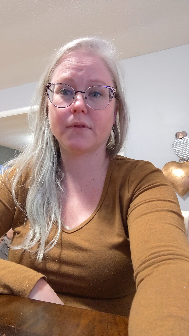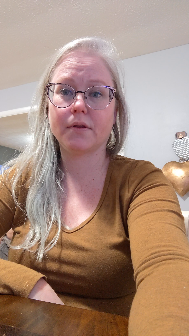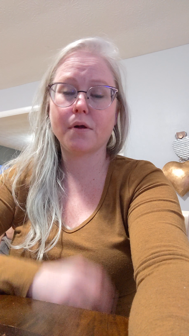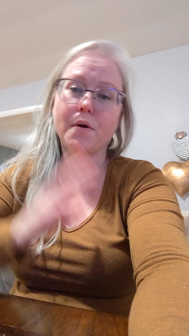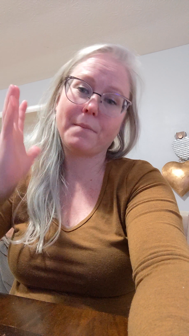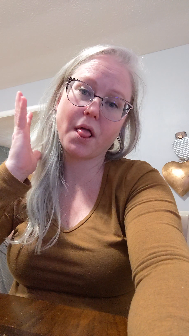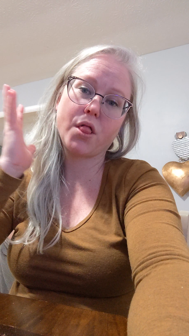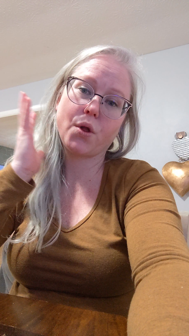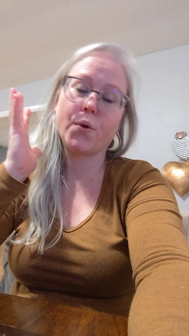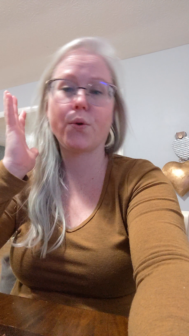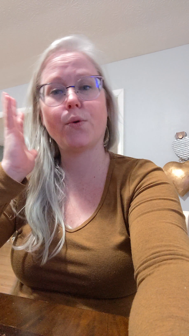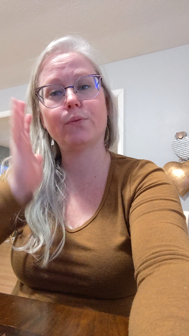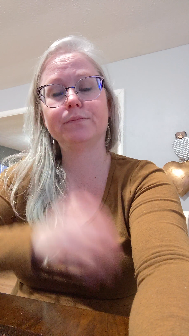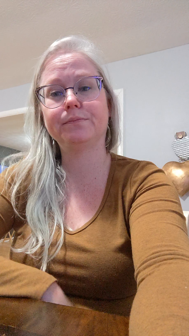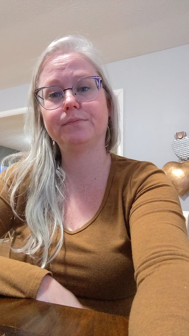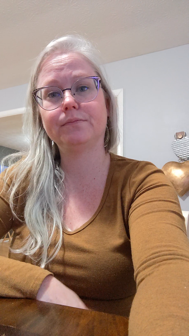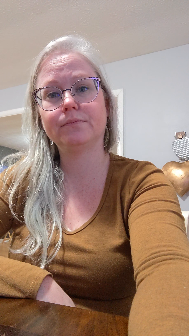pillow